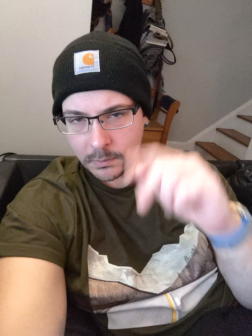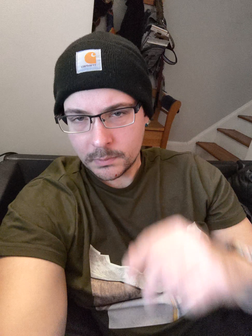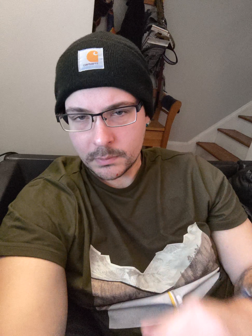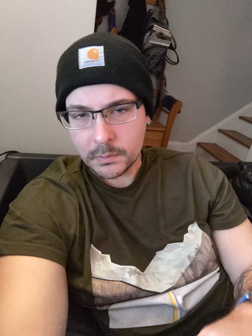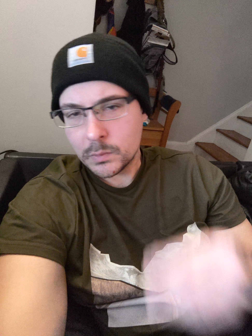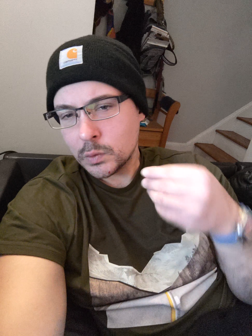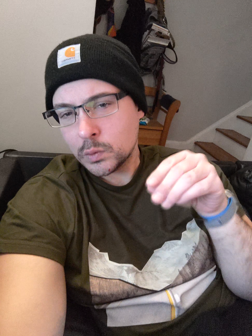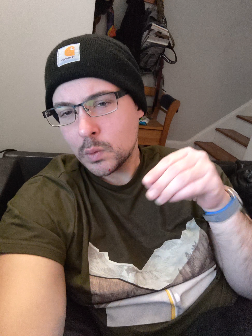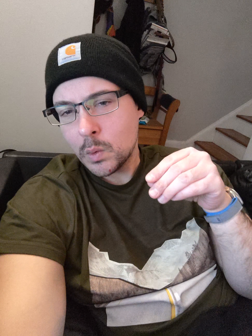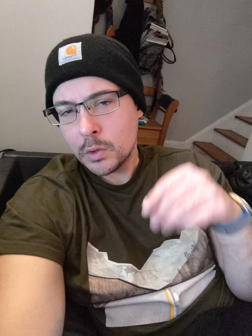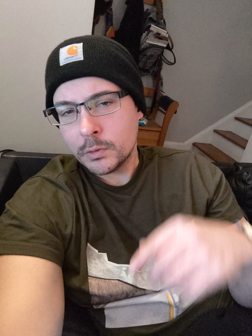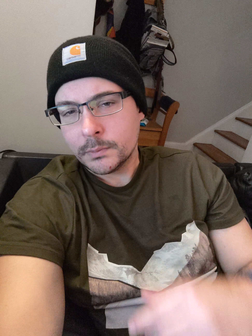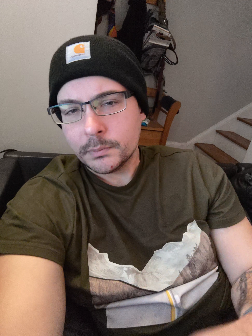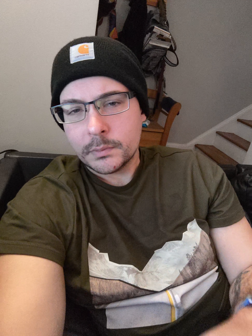store